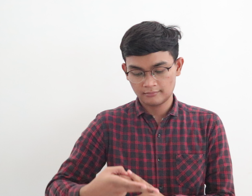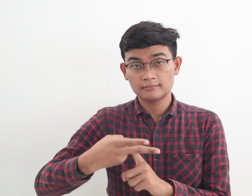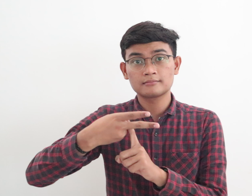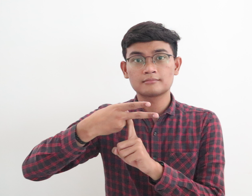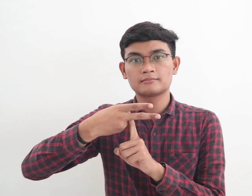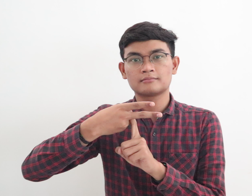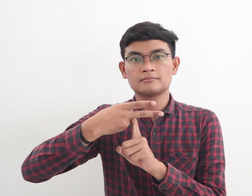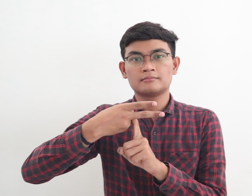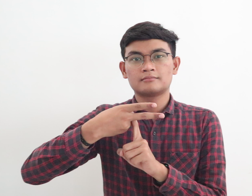F